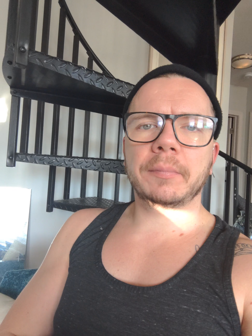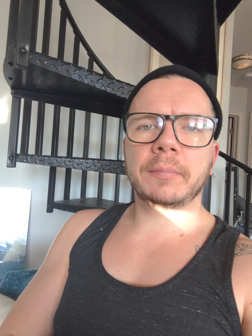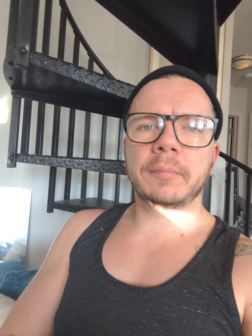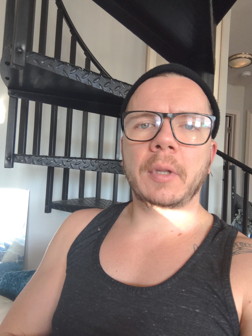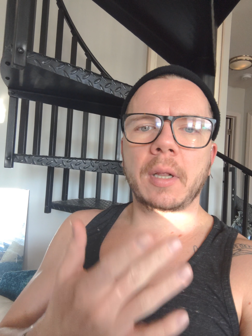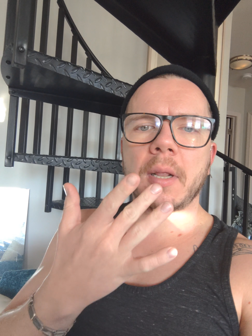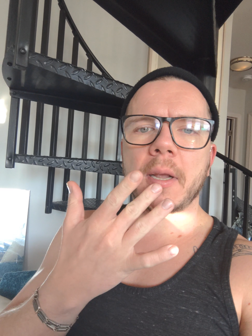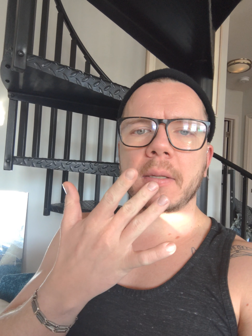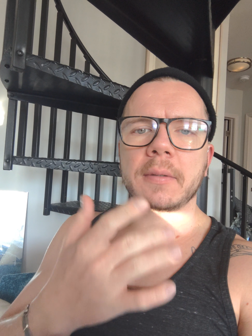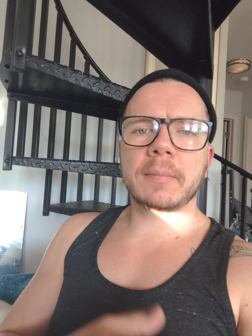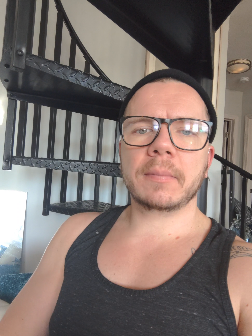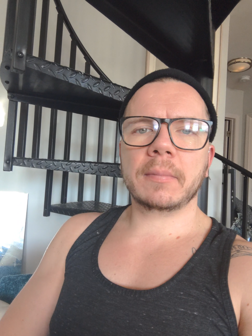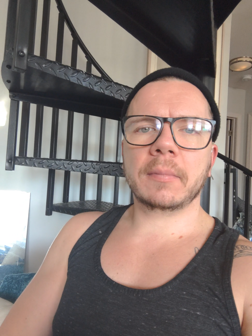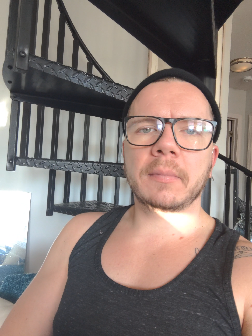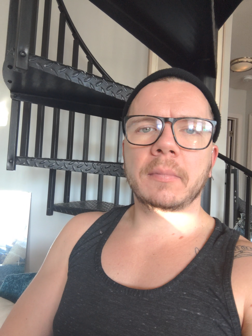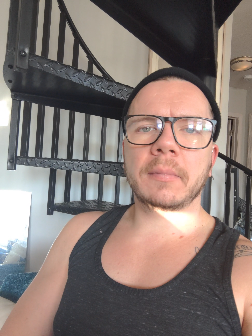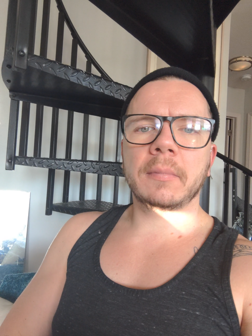taste